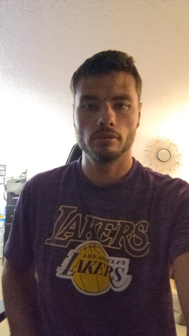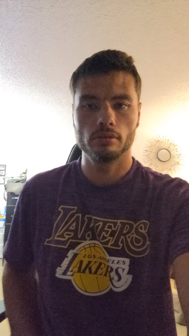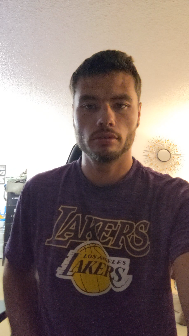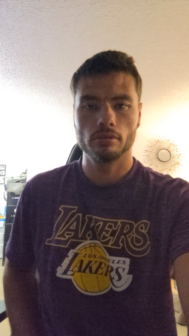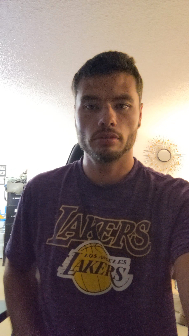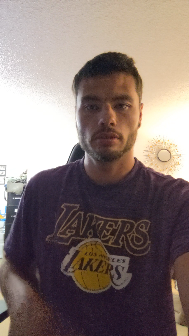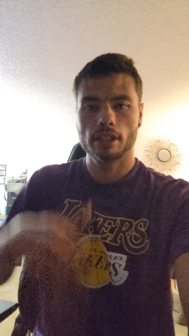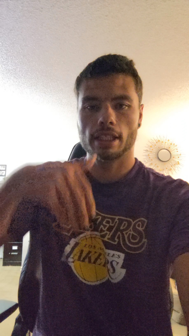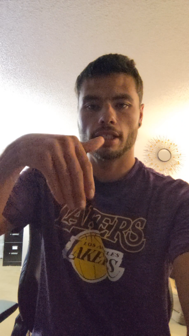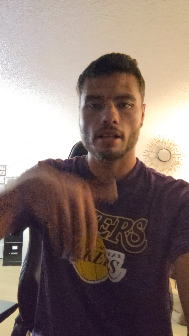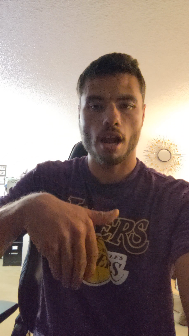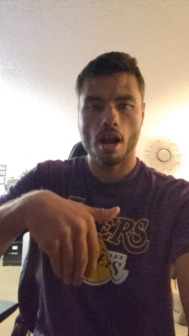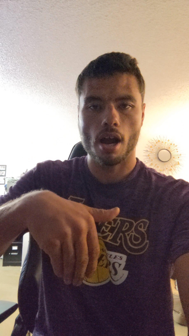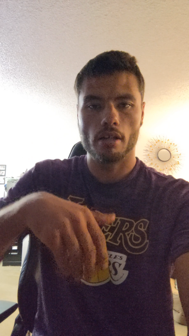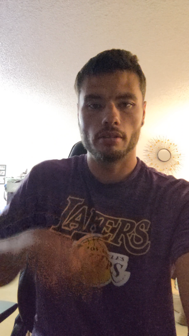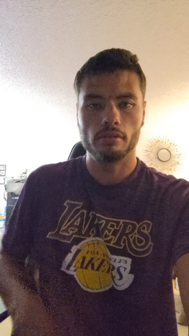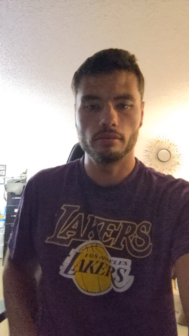night night